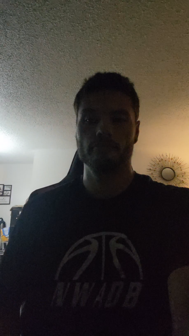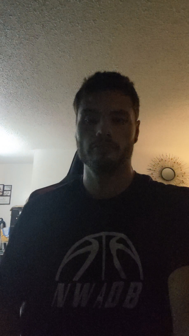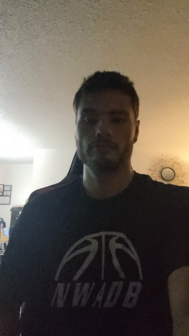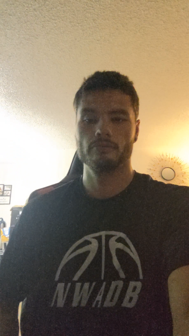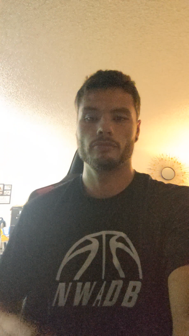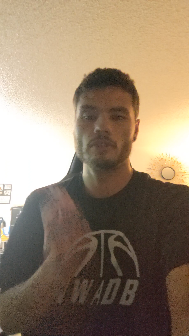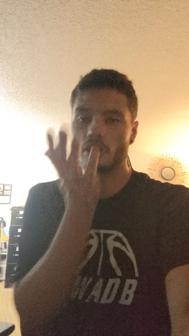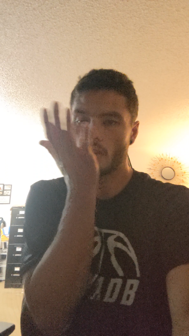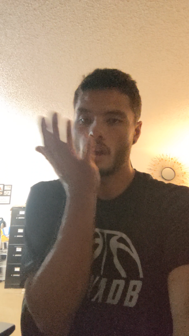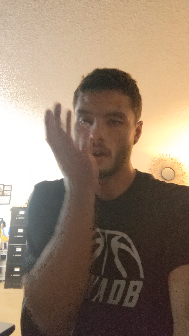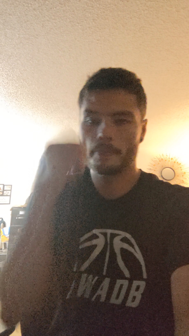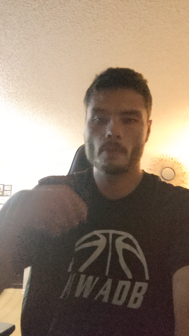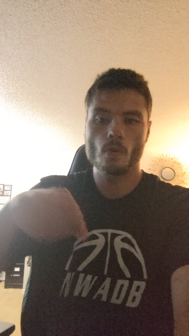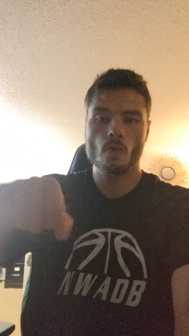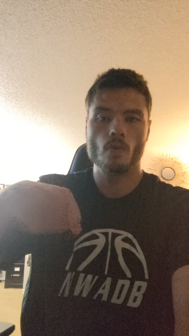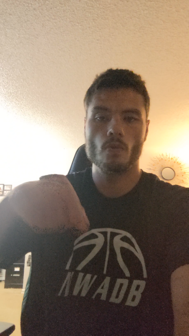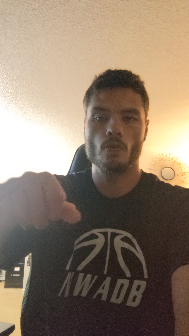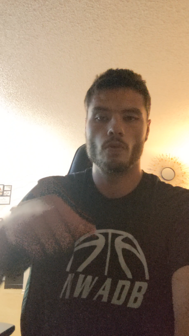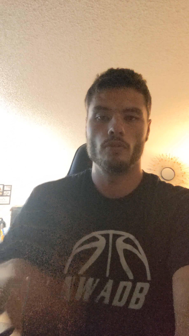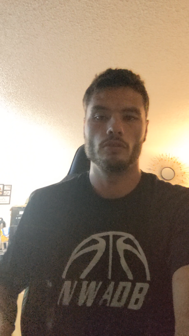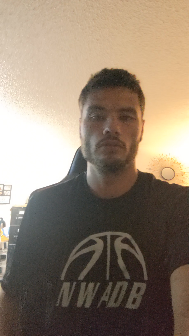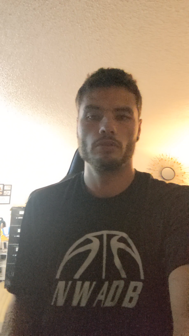lawn mower